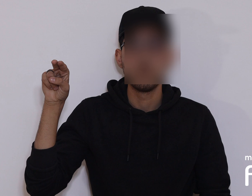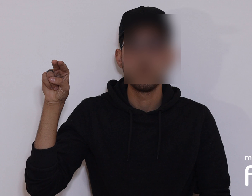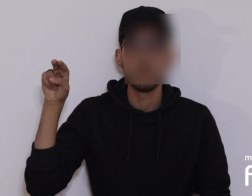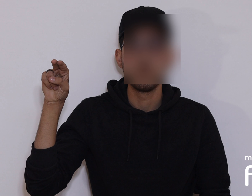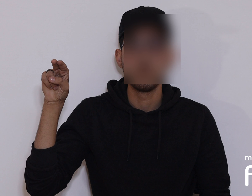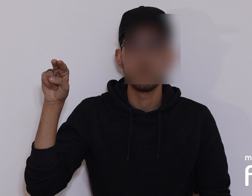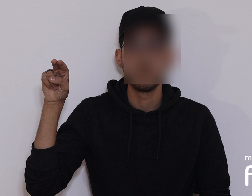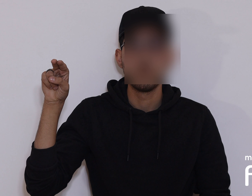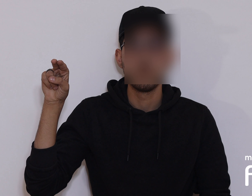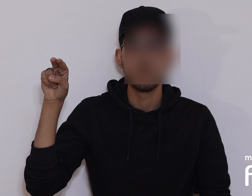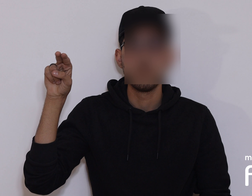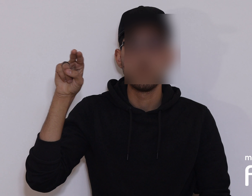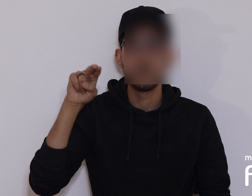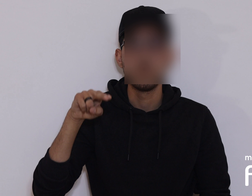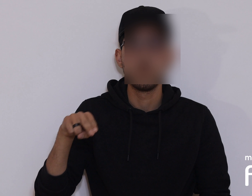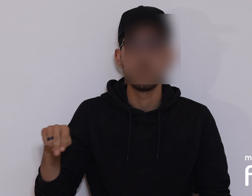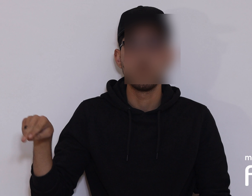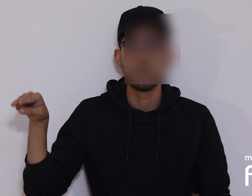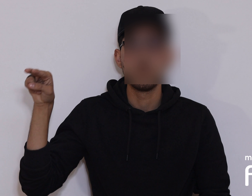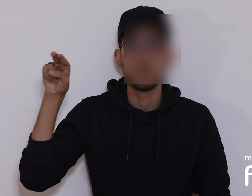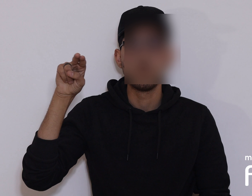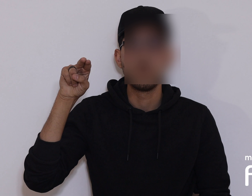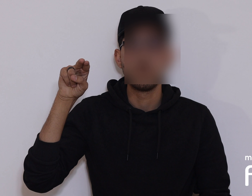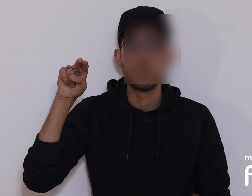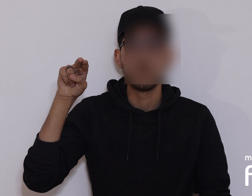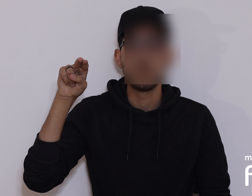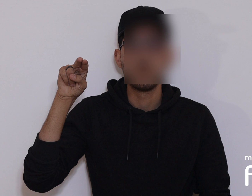ہ